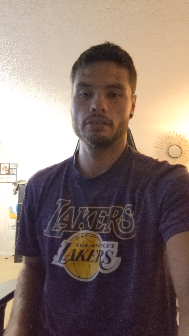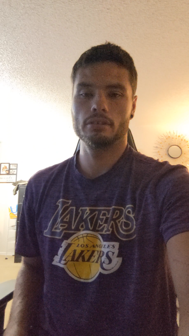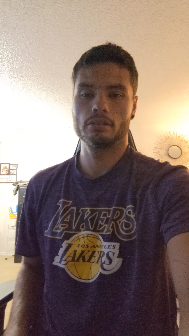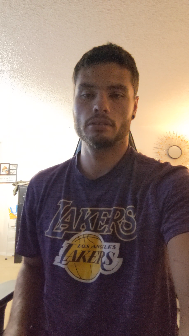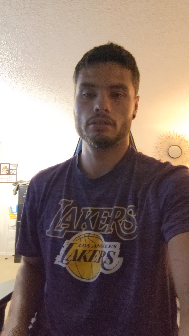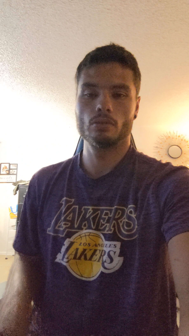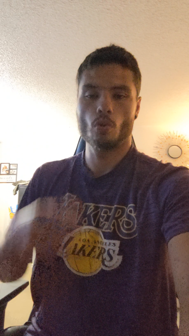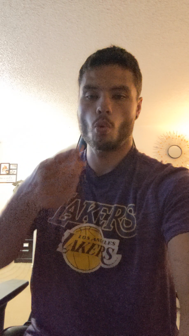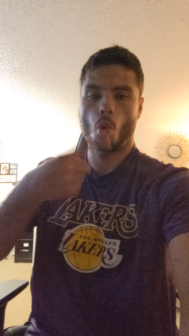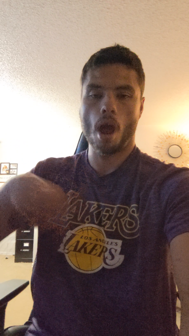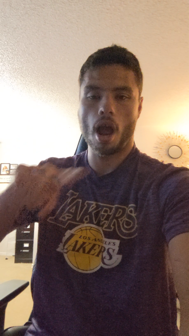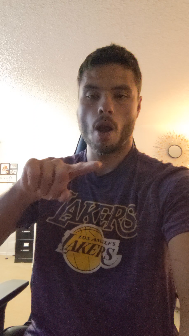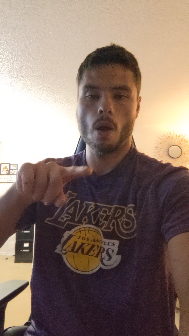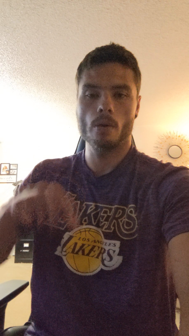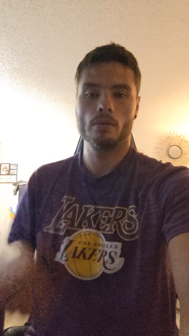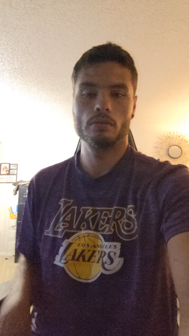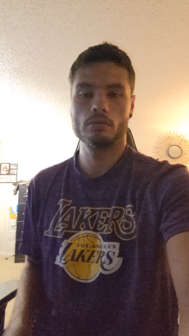around